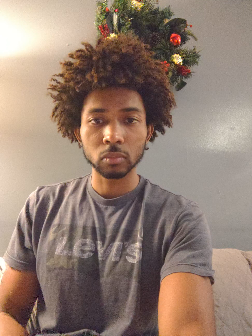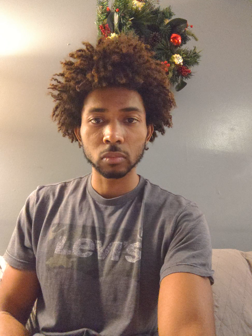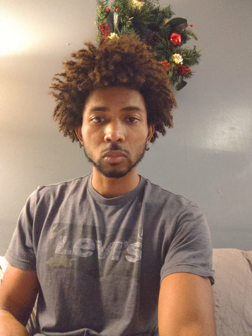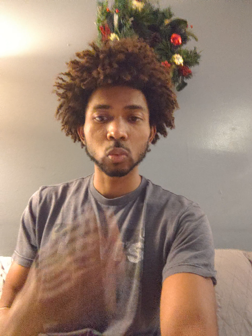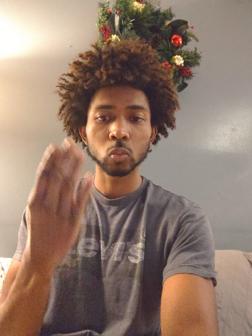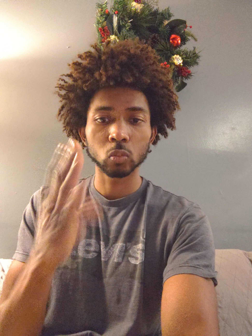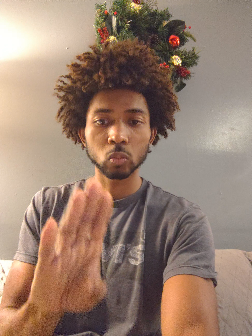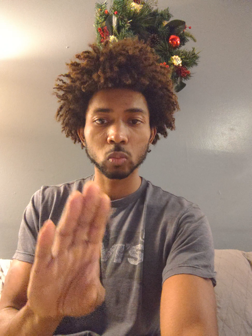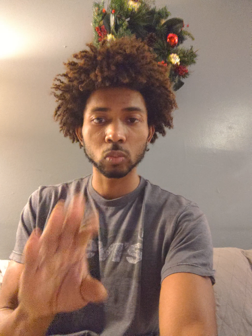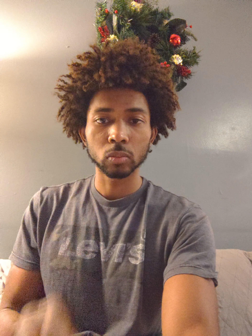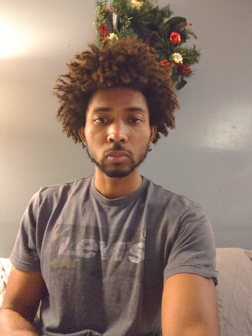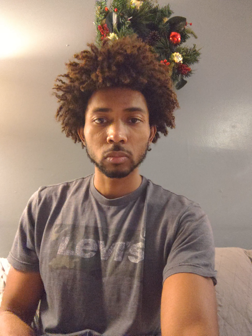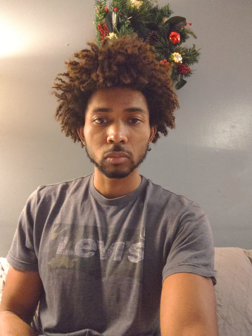close